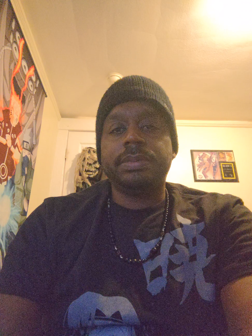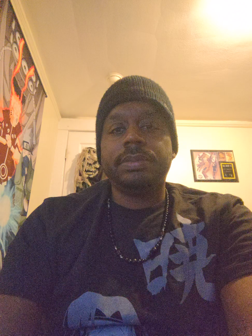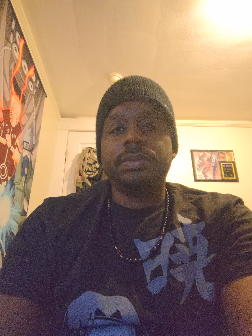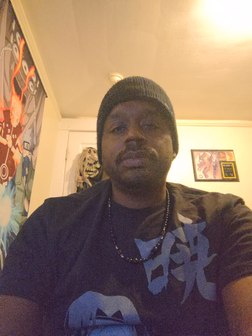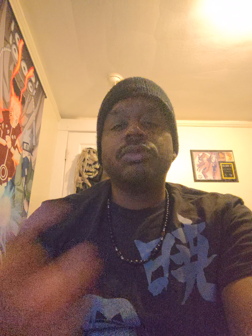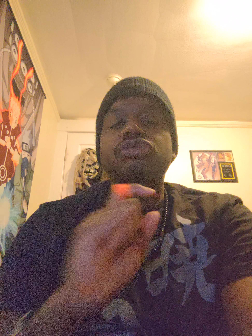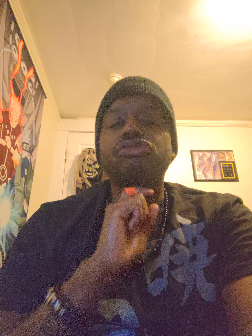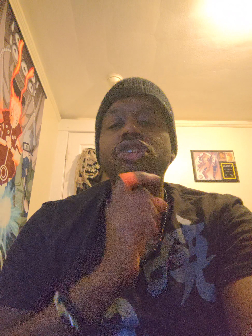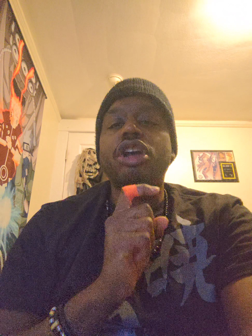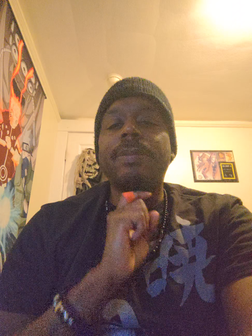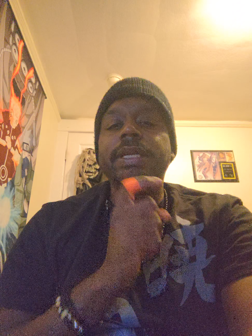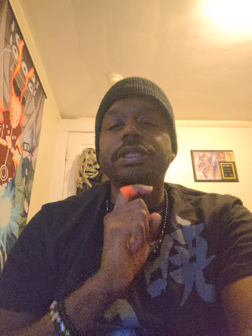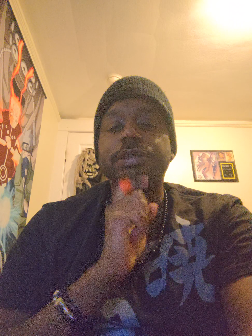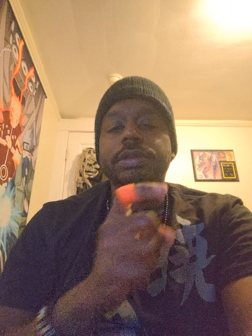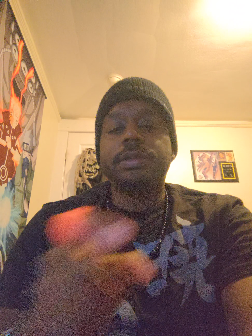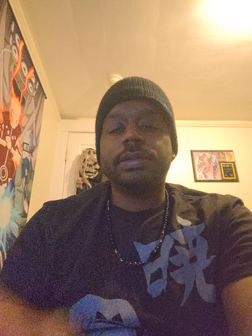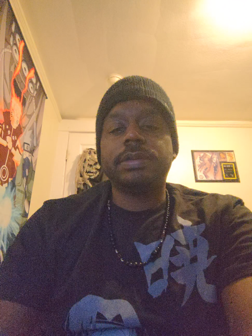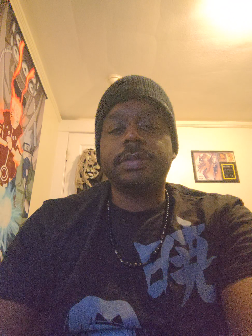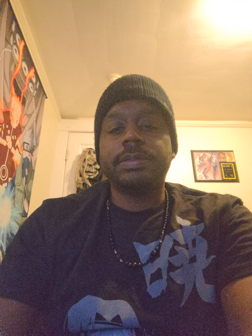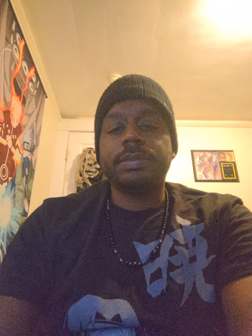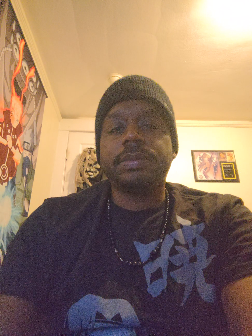garbage